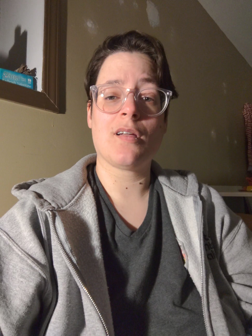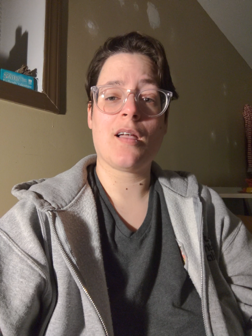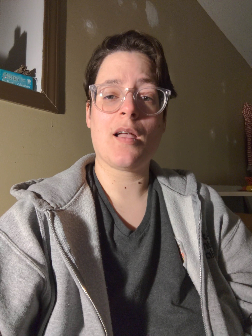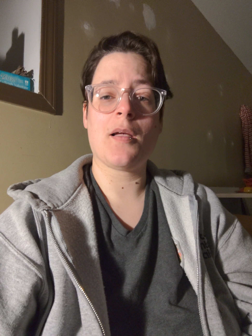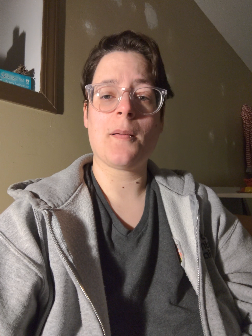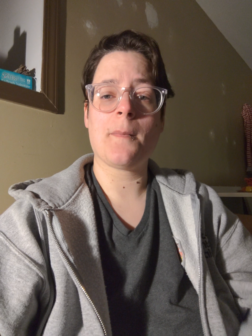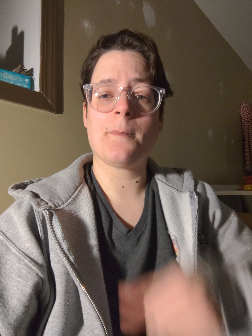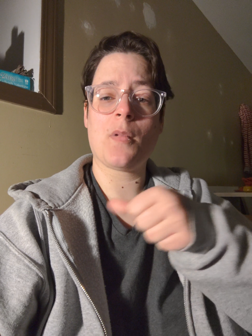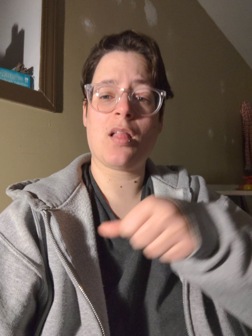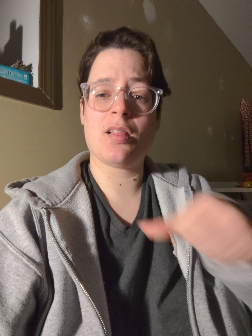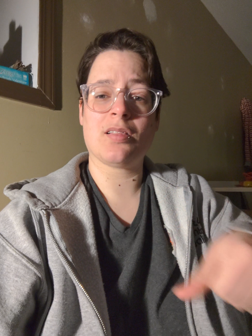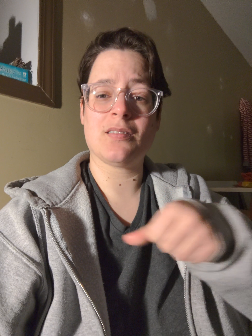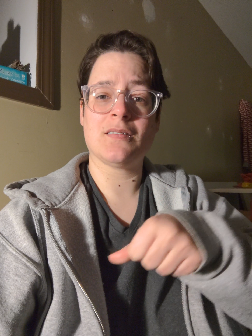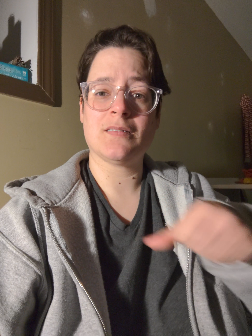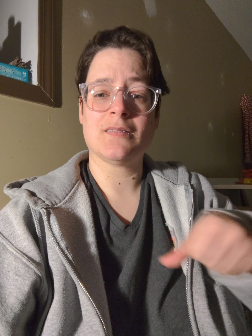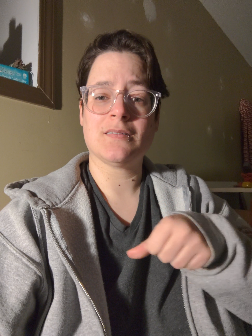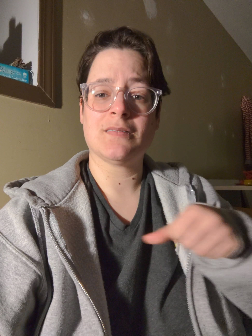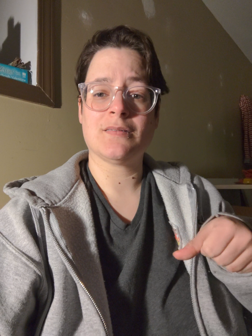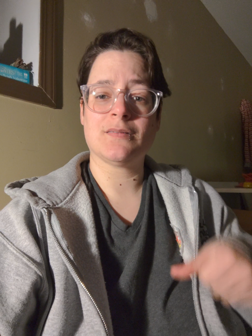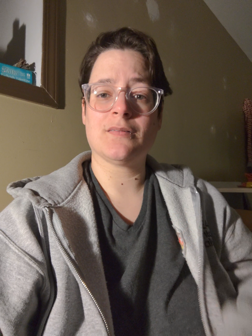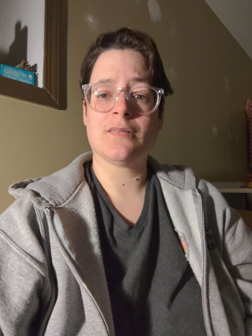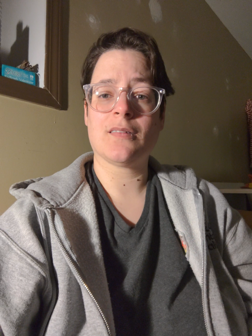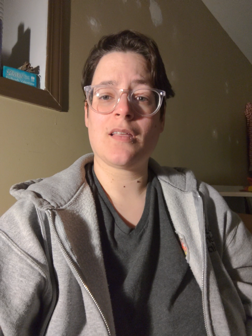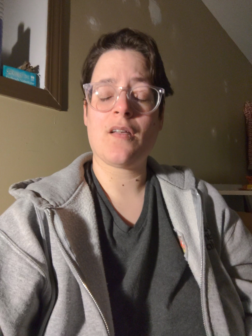puzzle